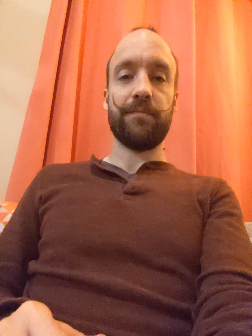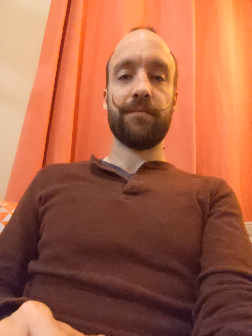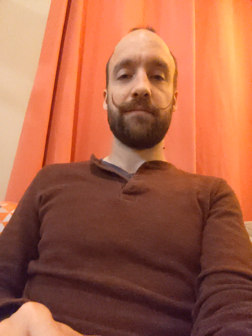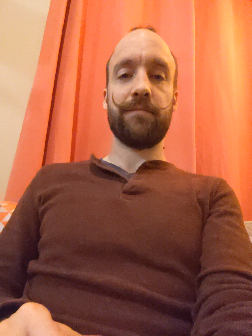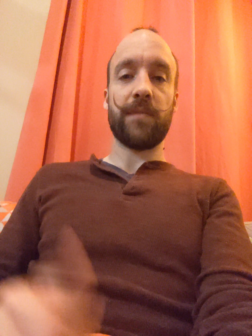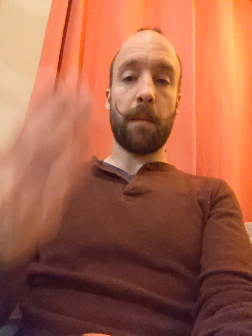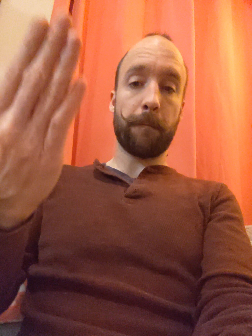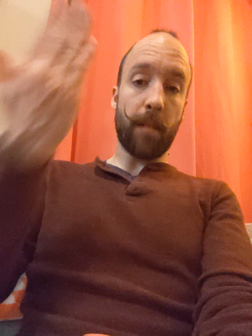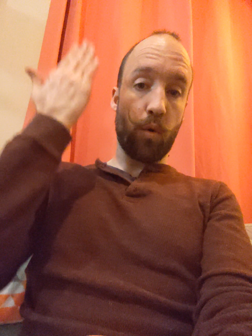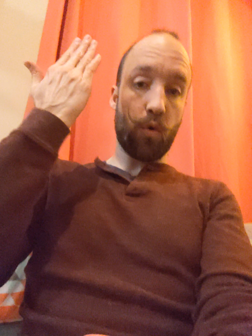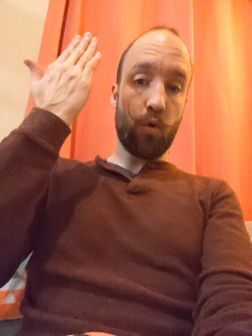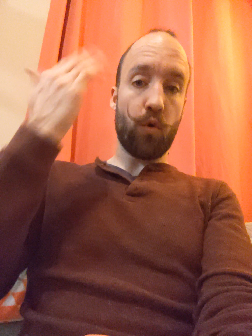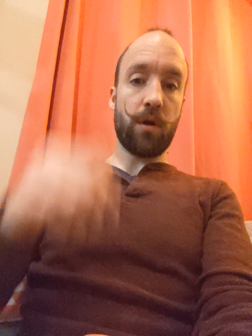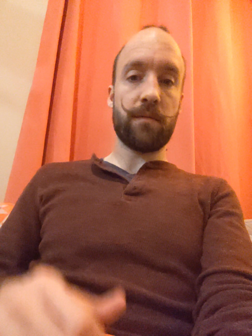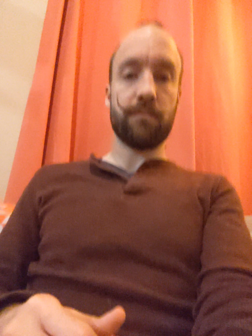morning